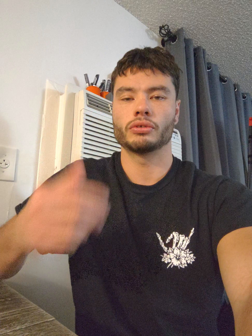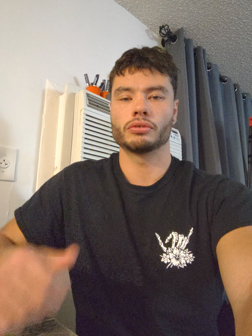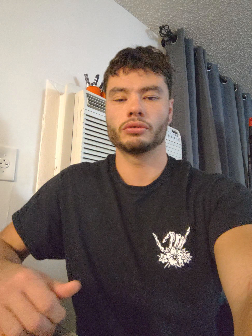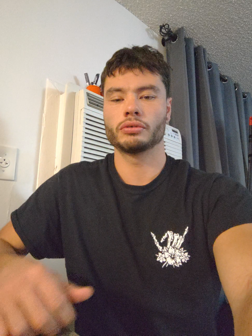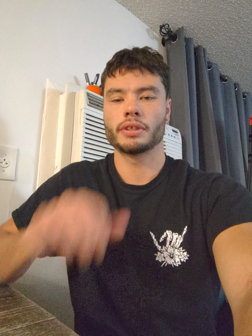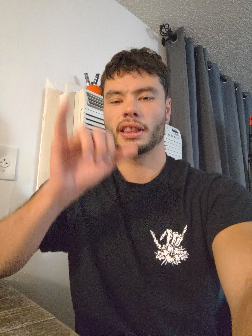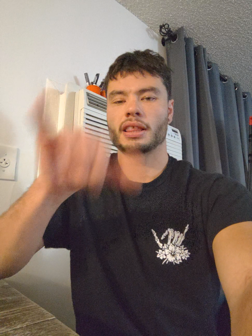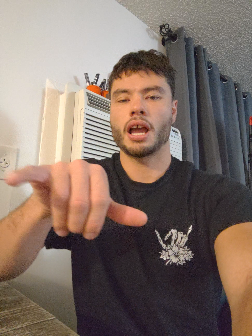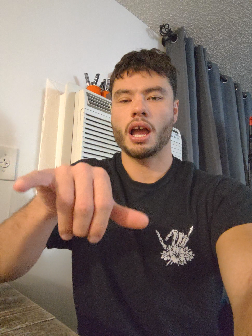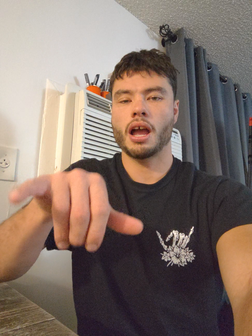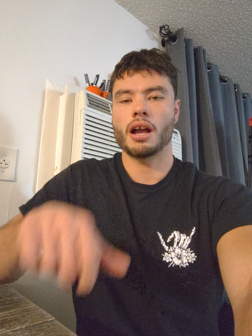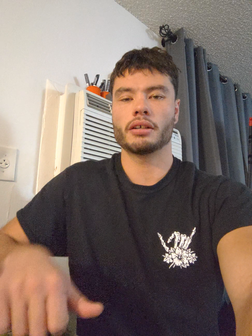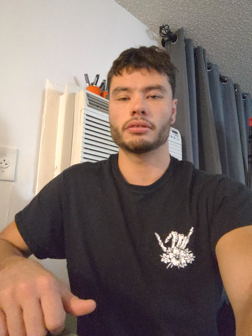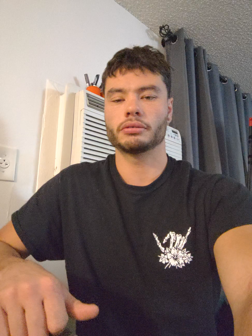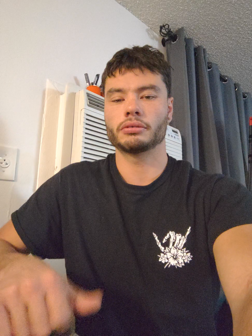that